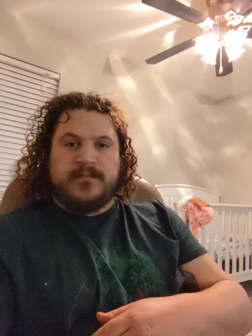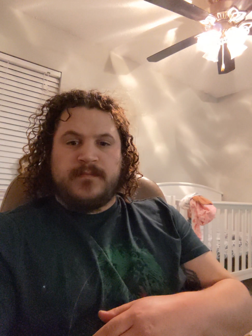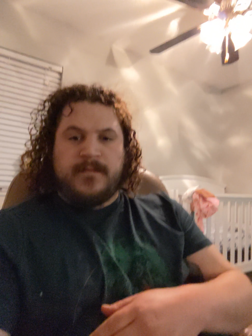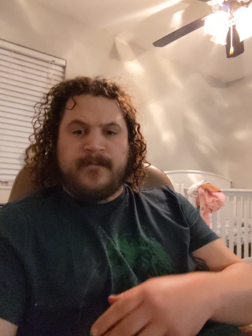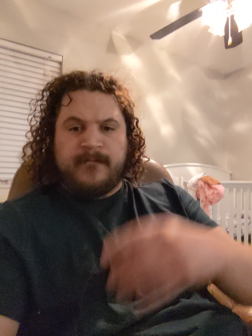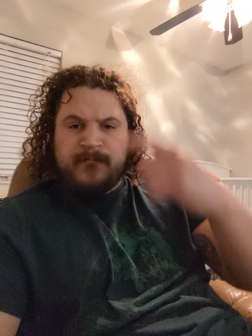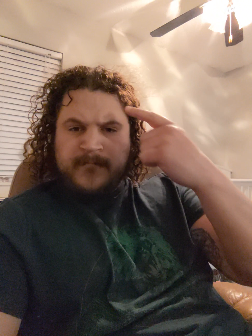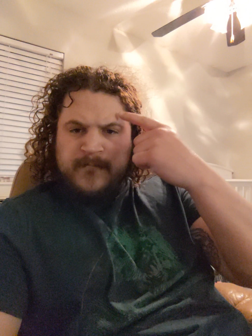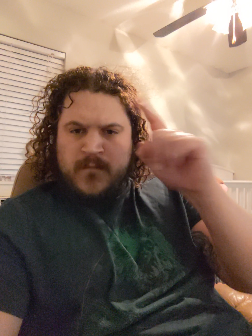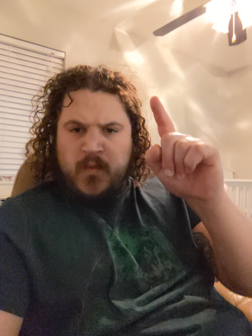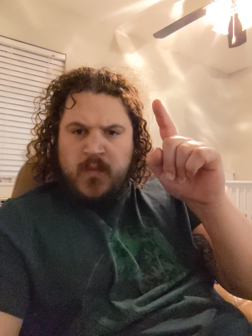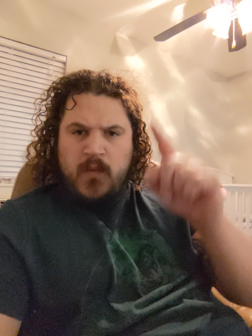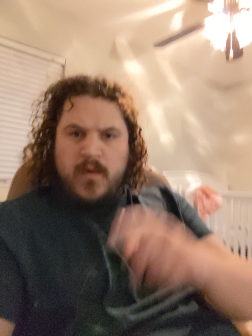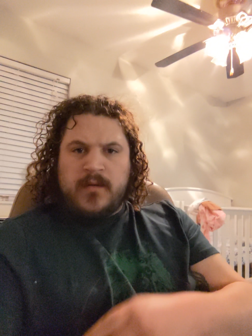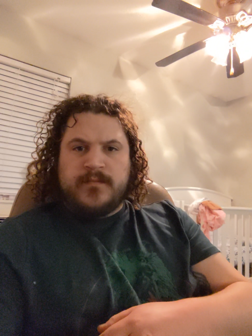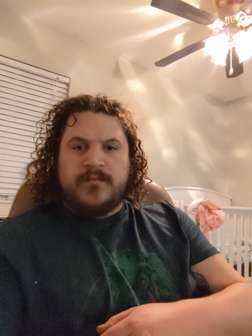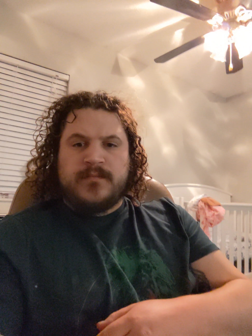for